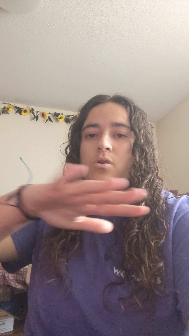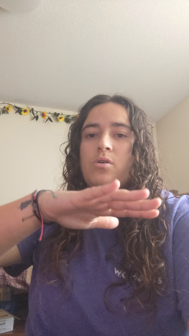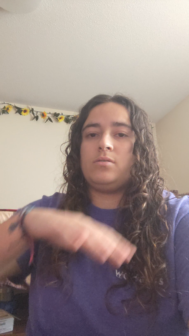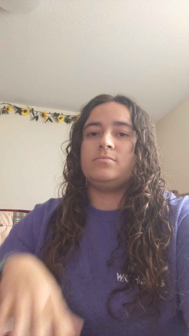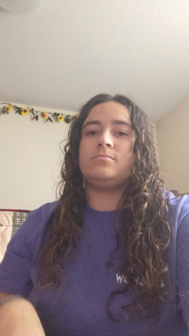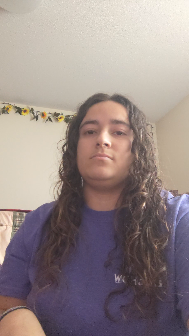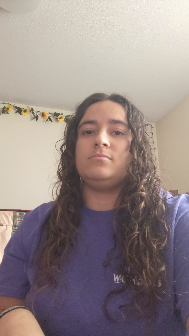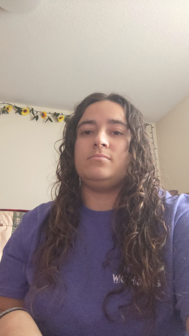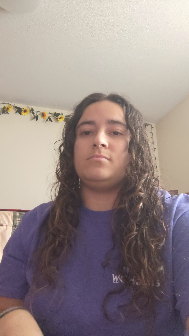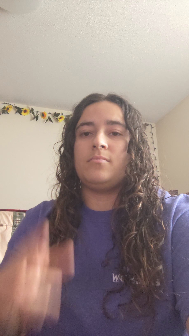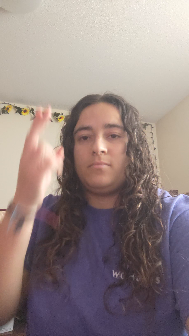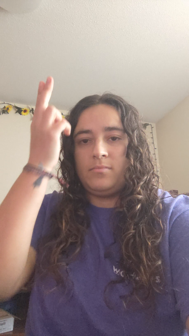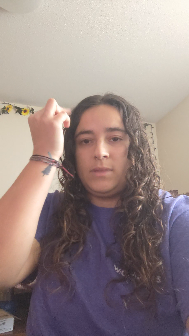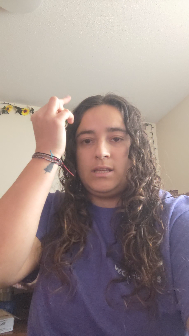bunny